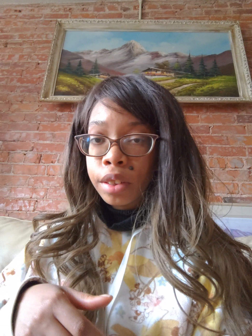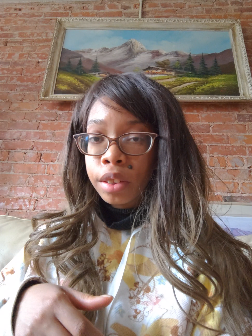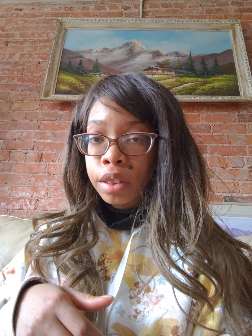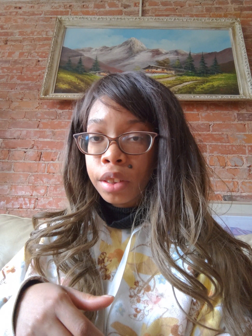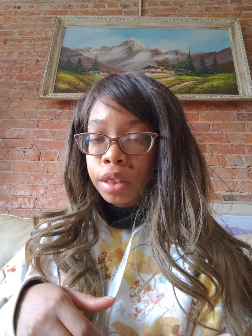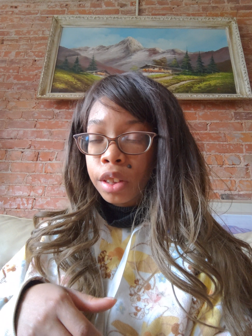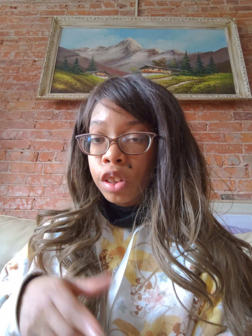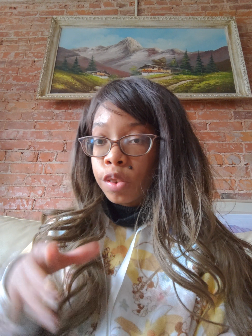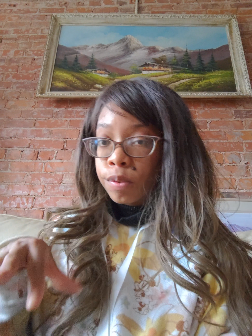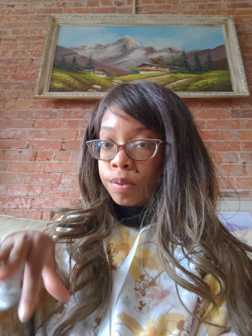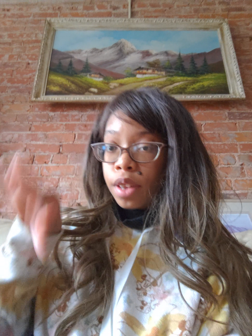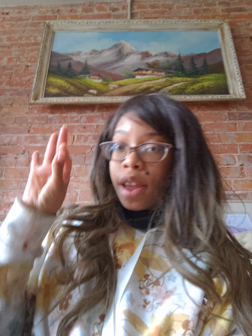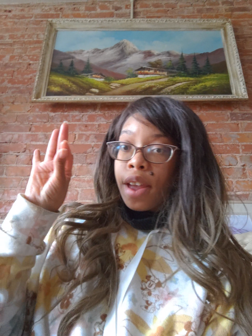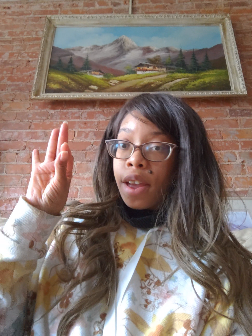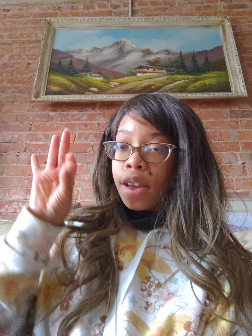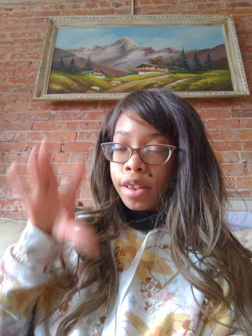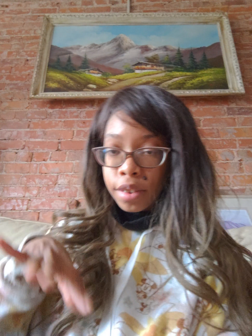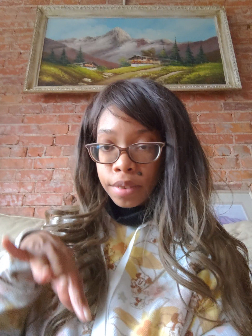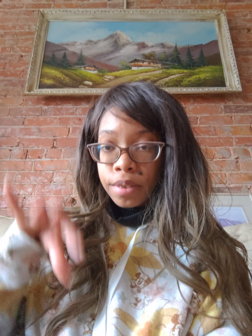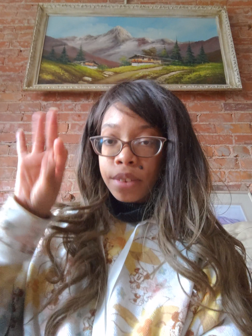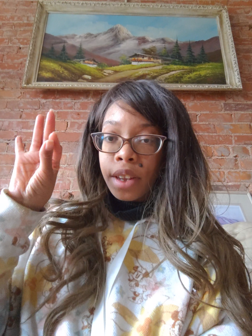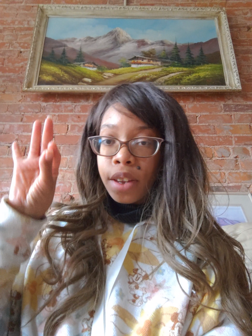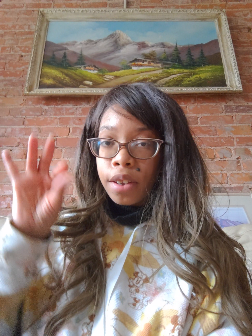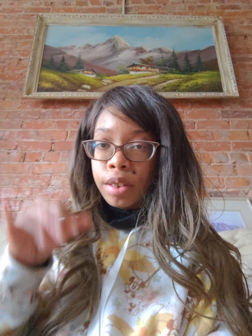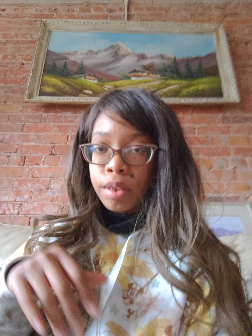find